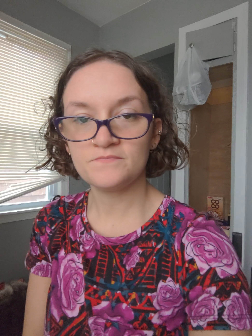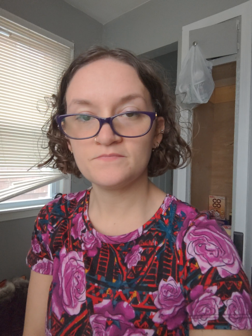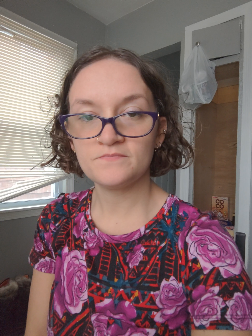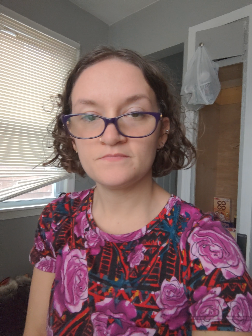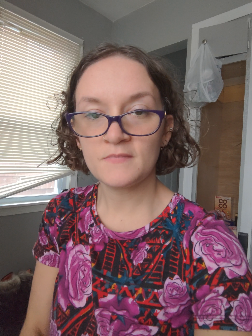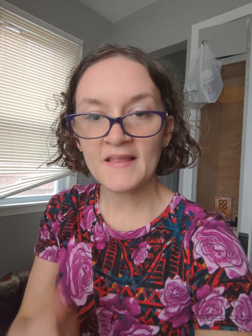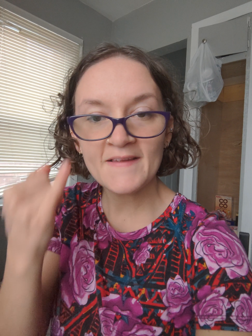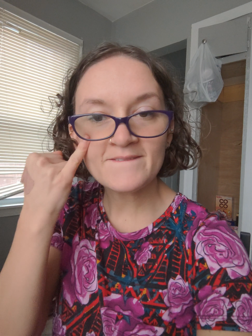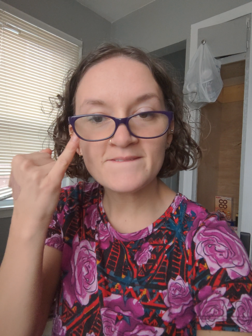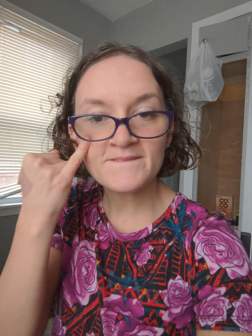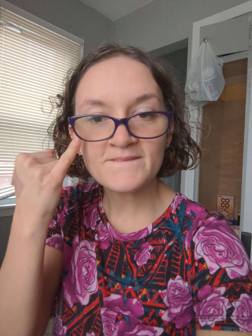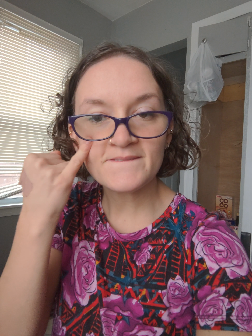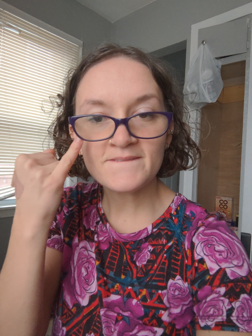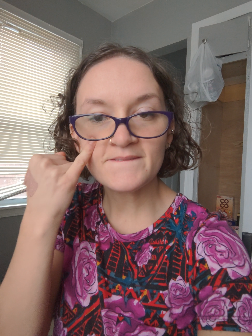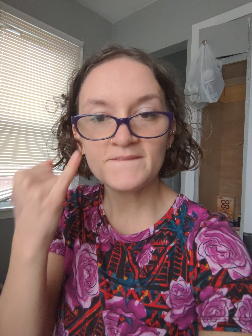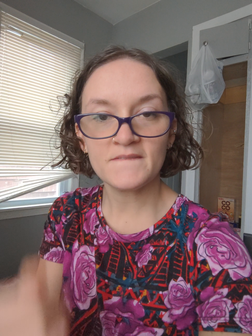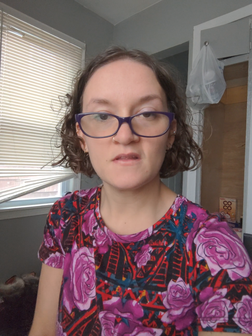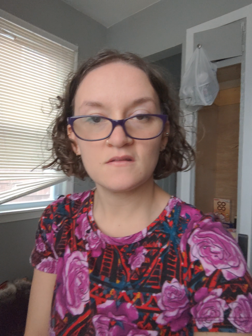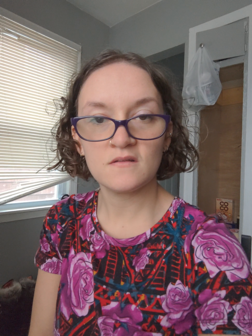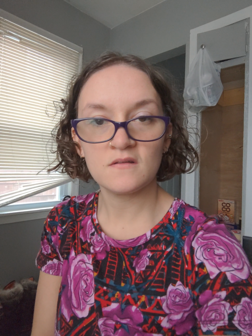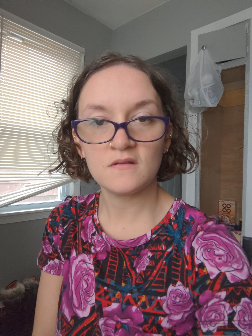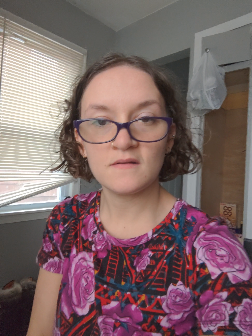if